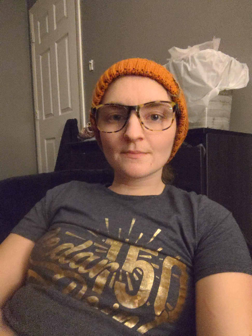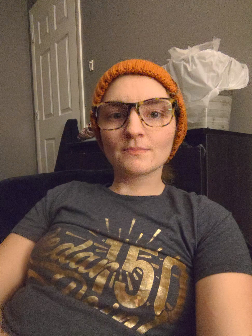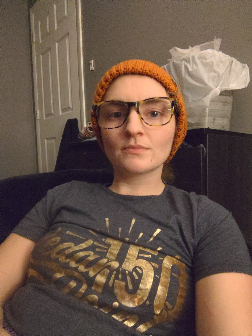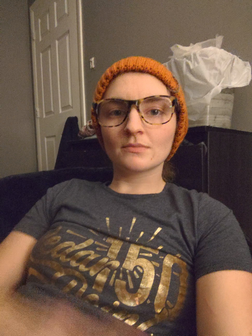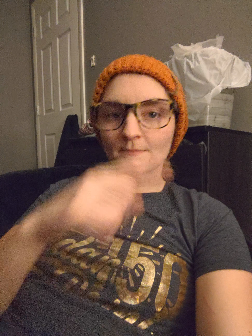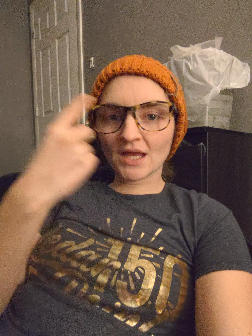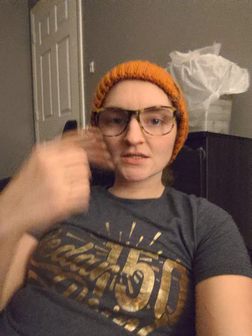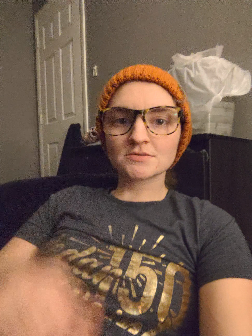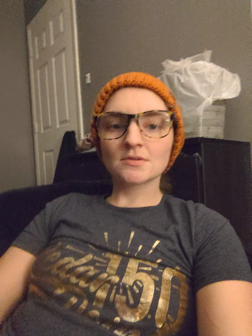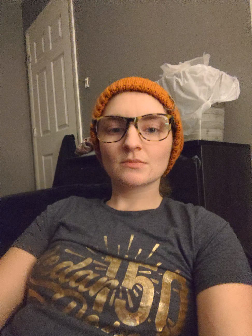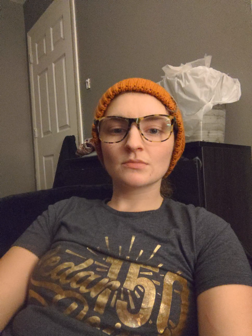black